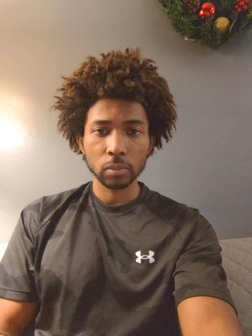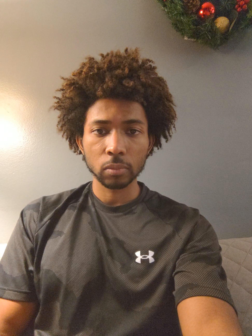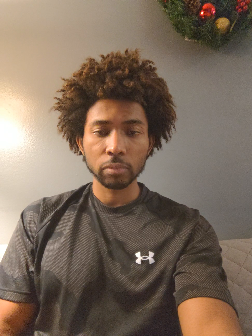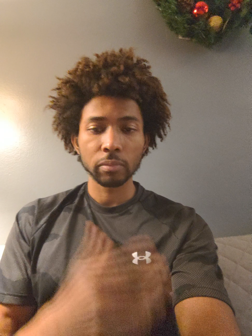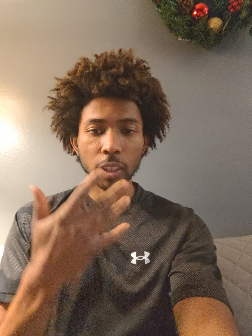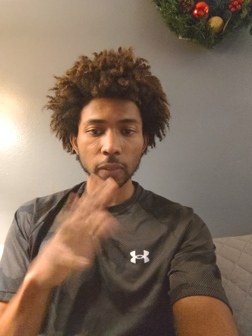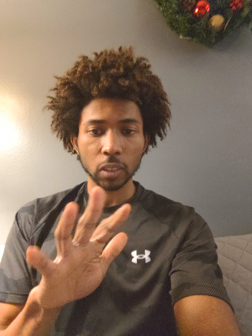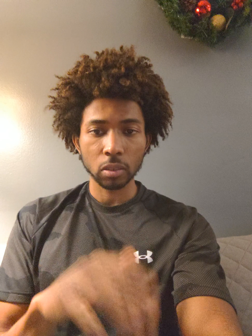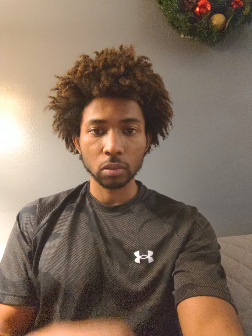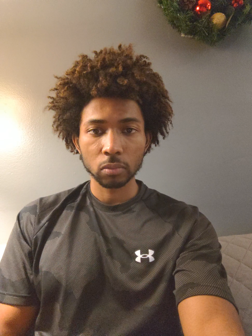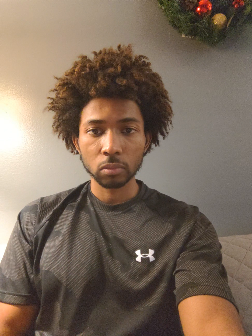finish